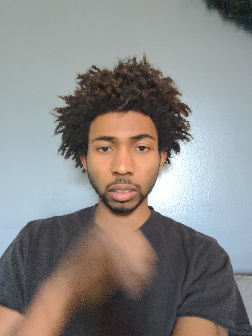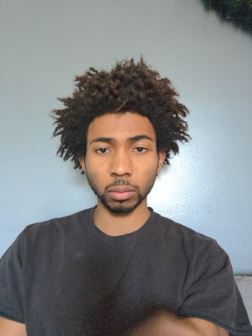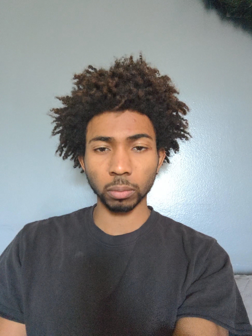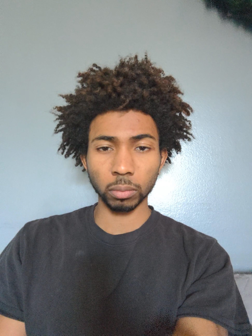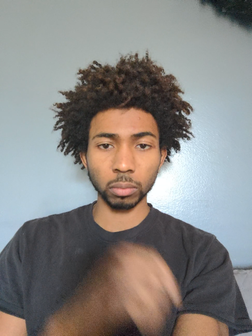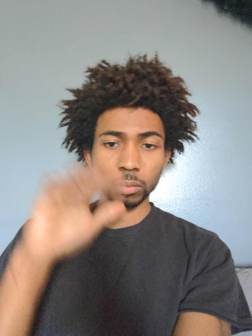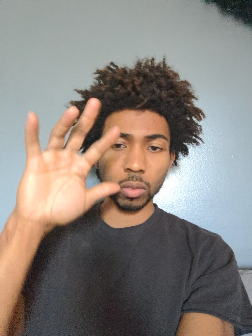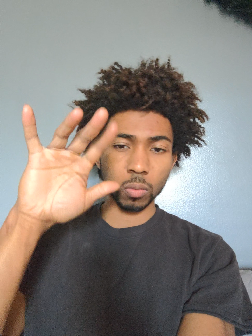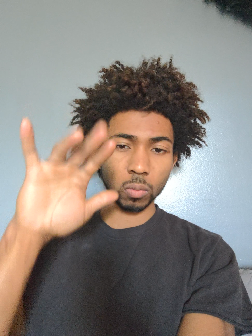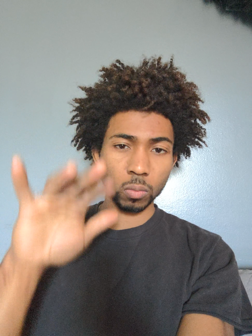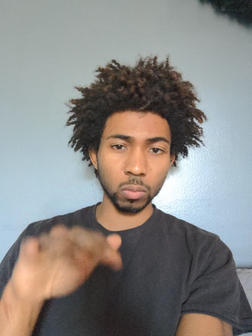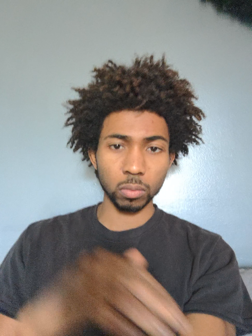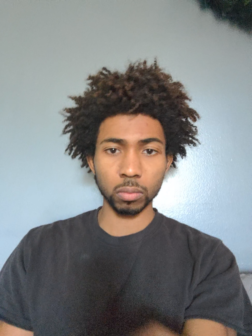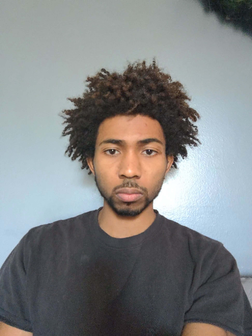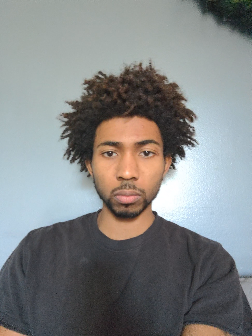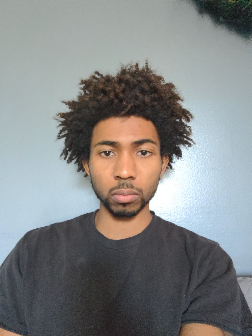snow